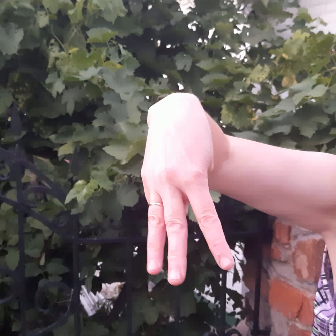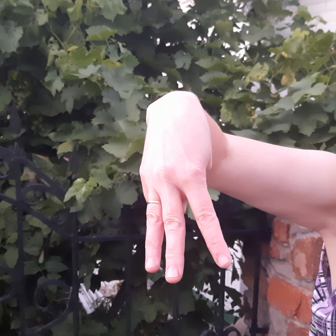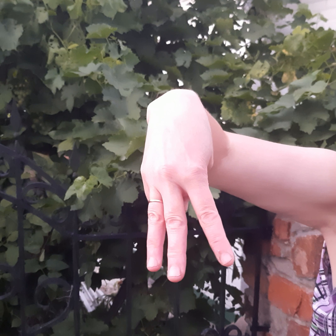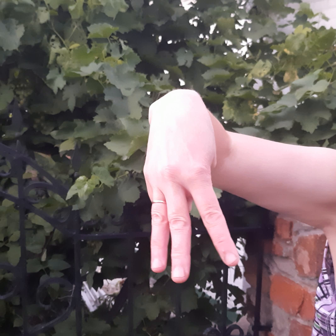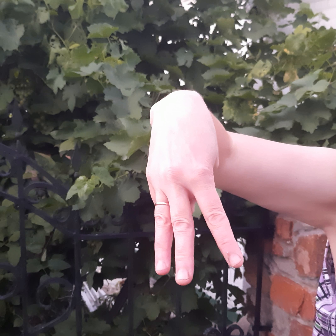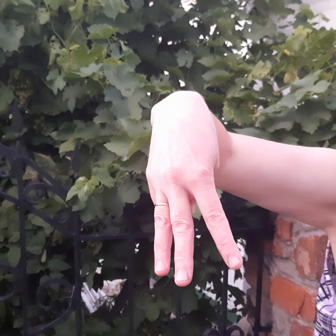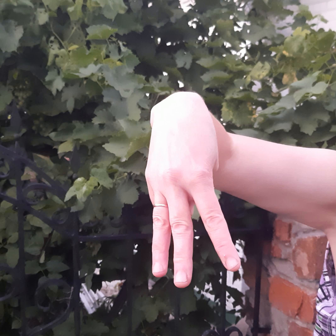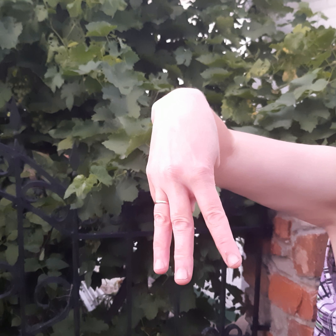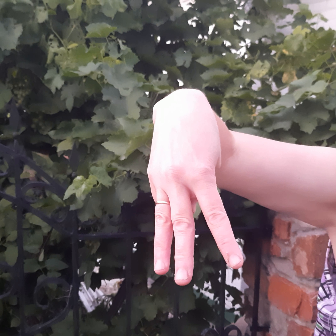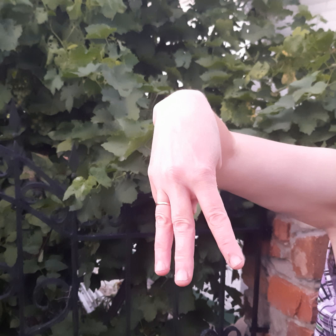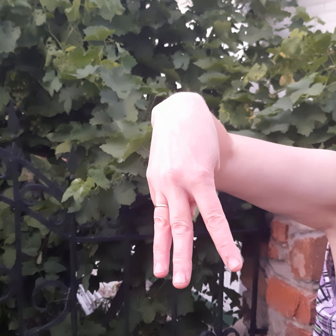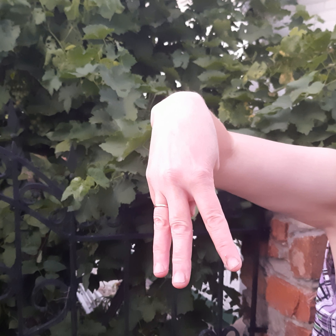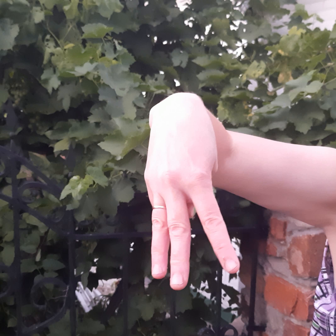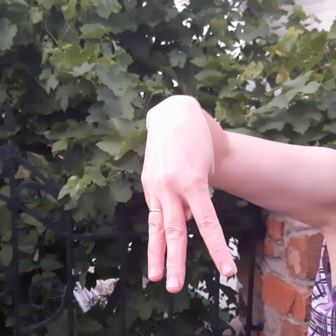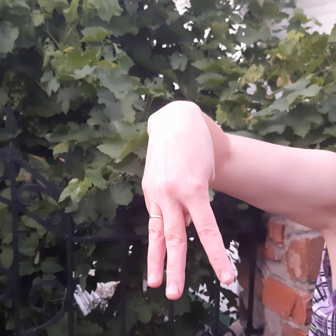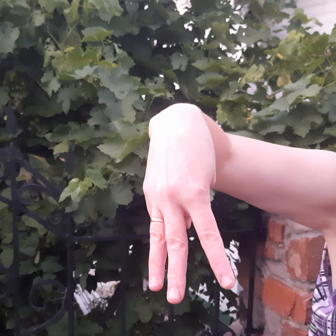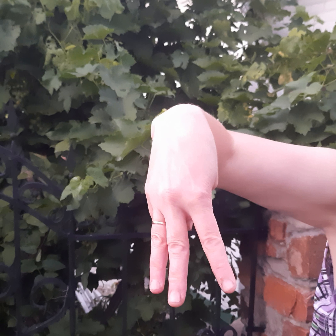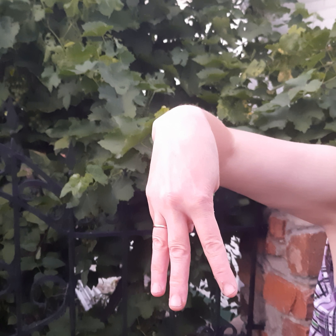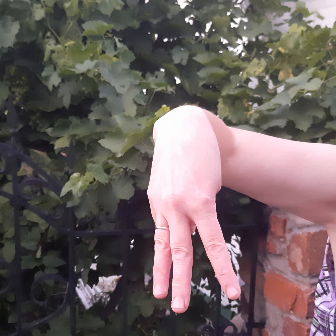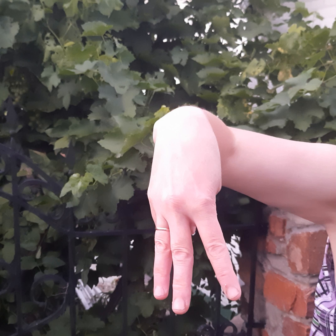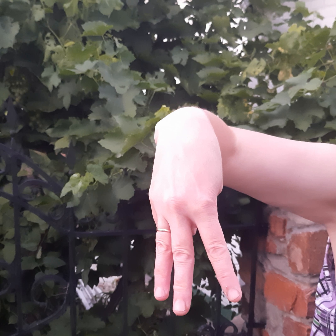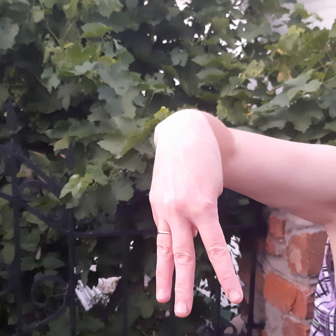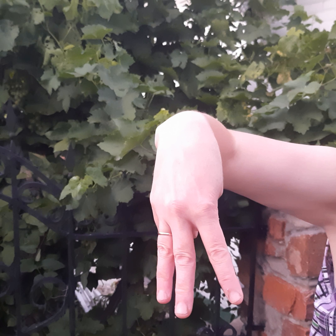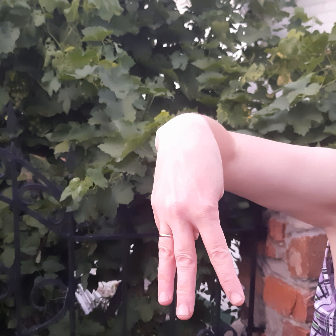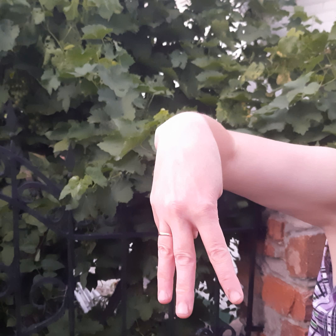М